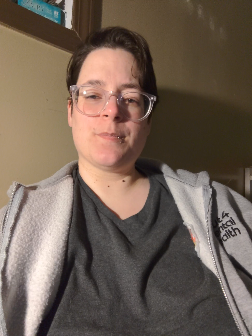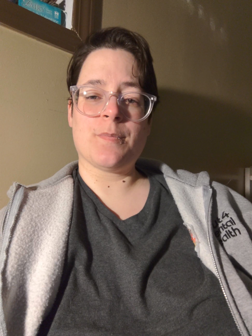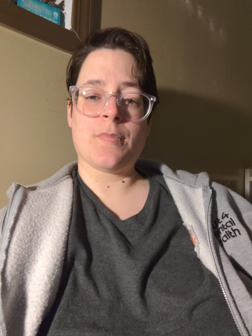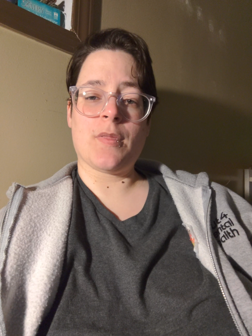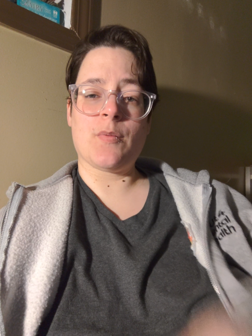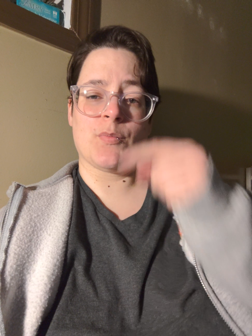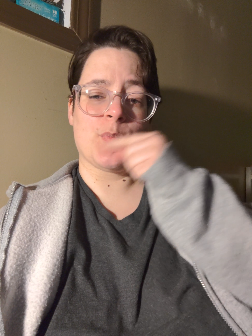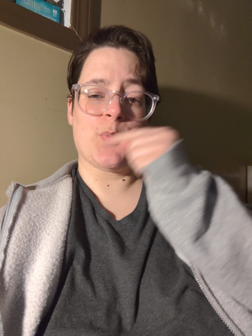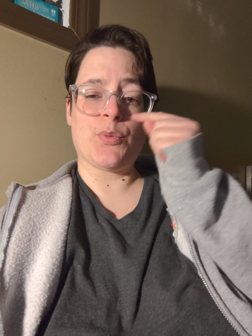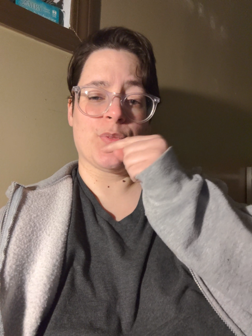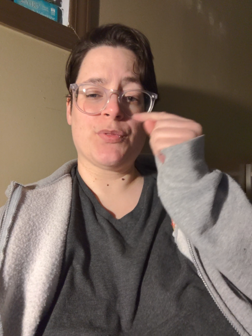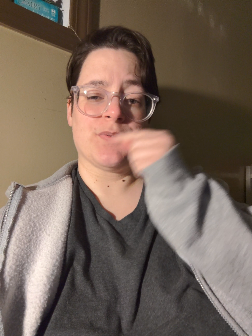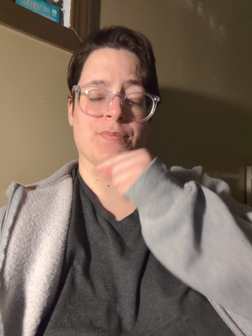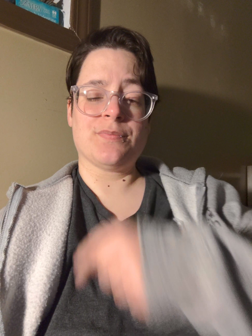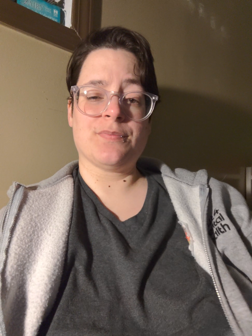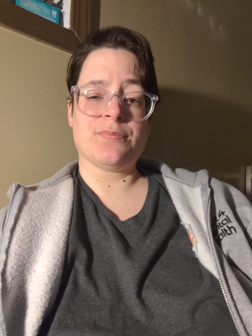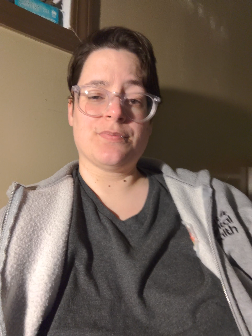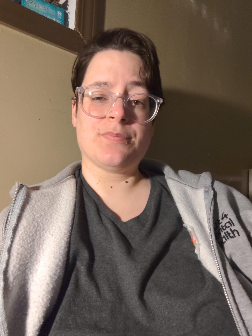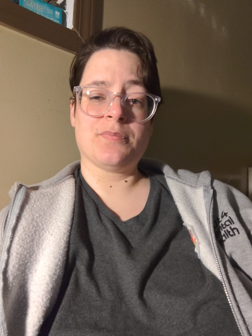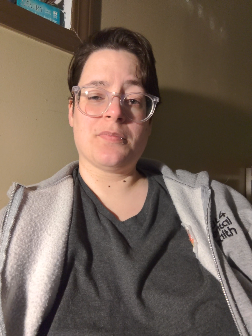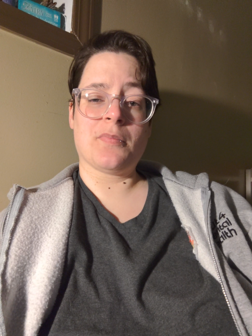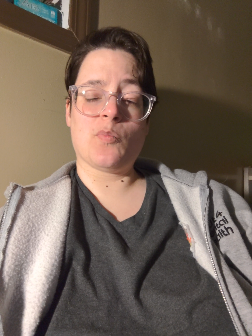toothbrush